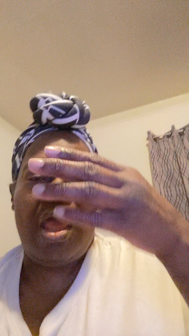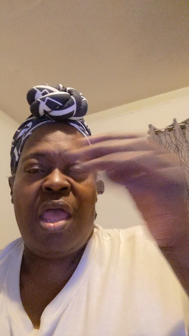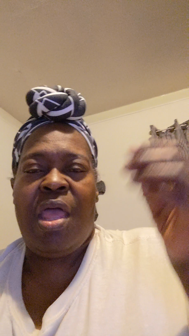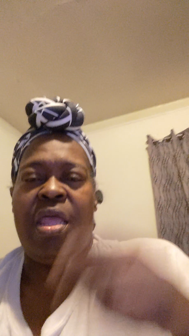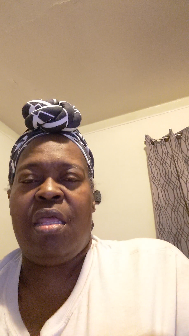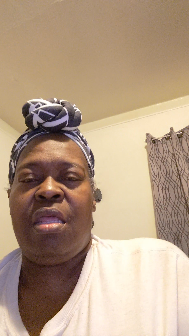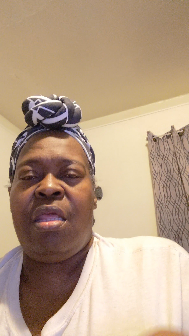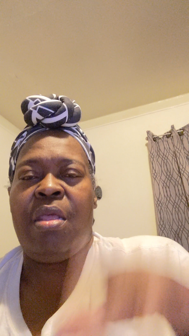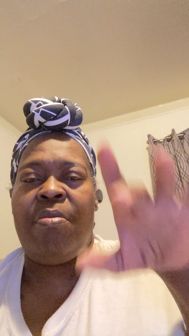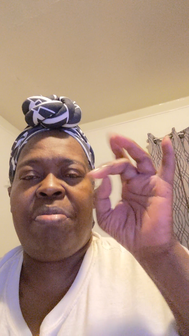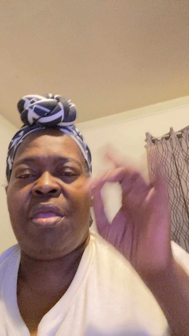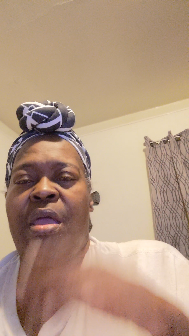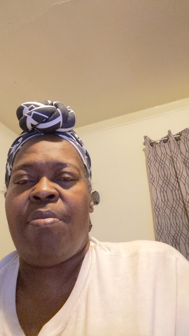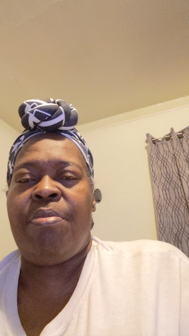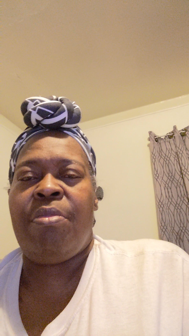pick